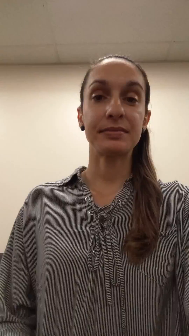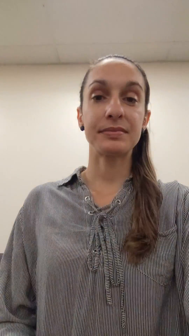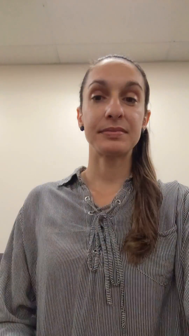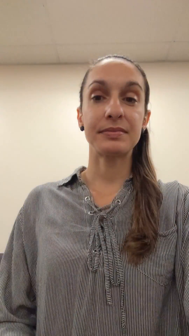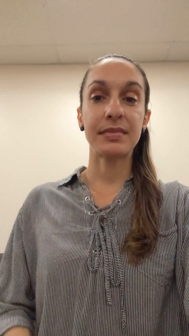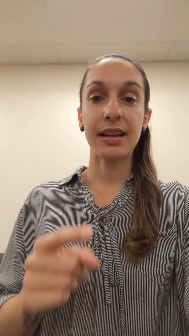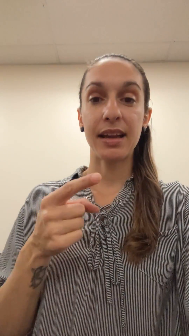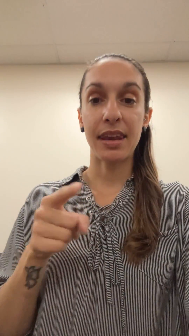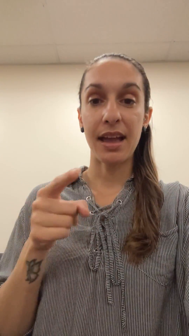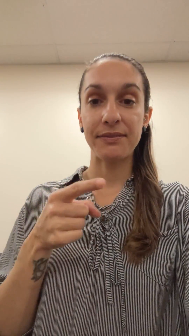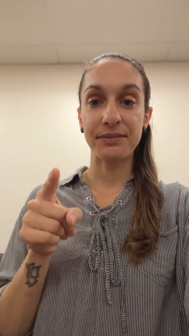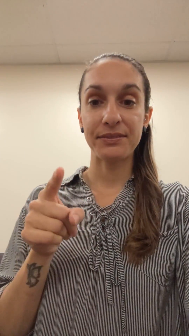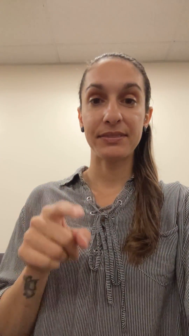knife